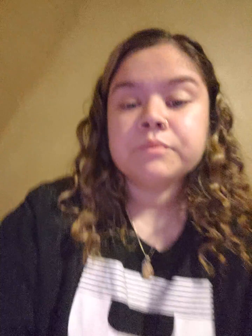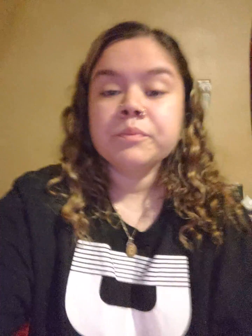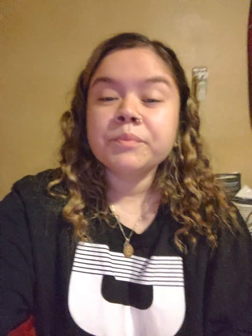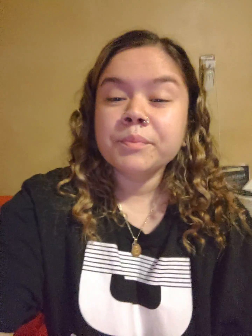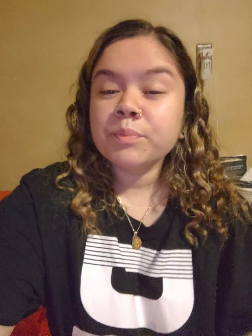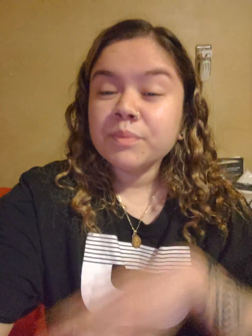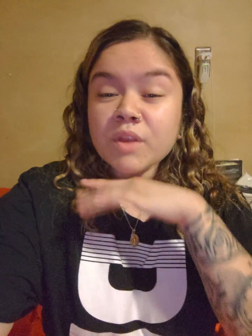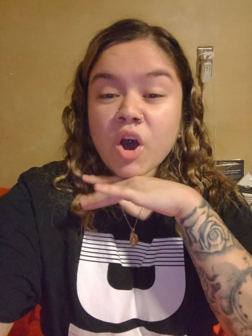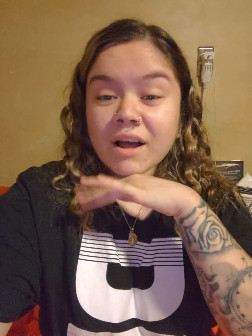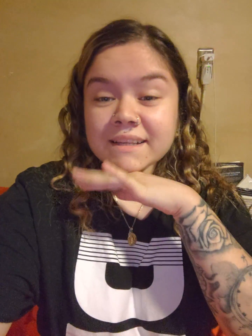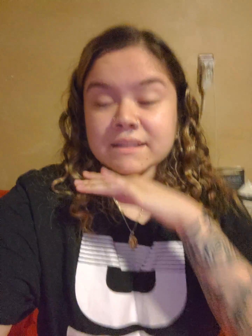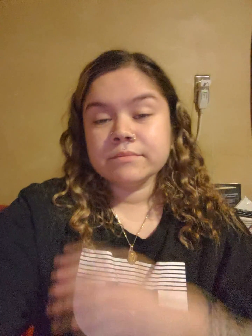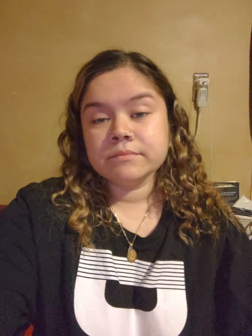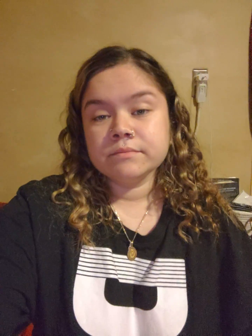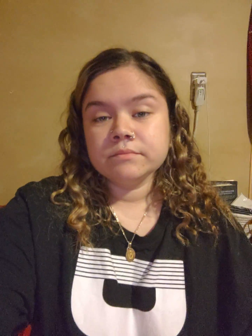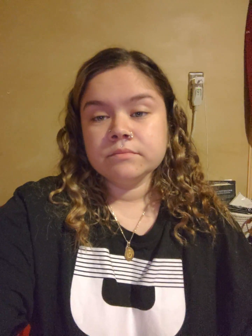naughty